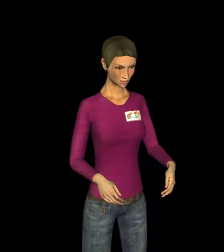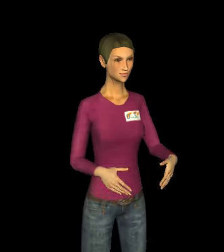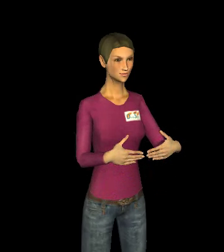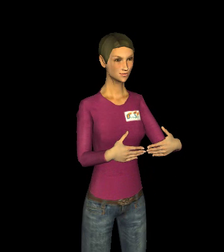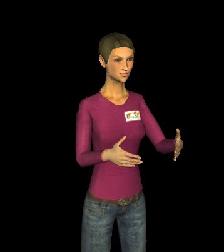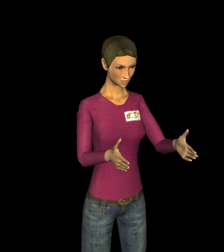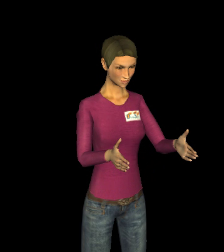يفتح